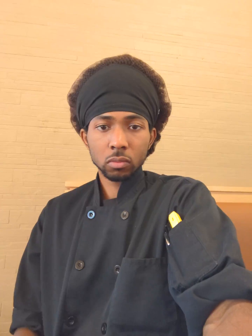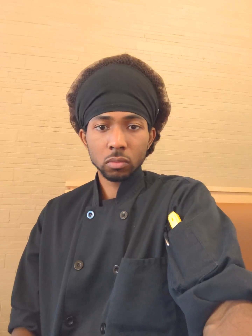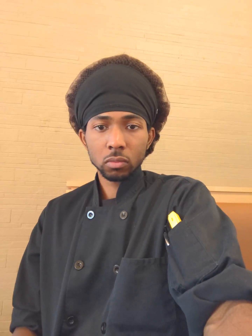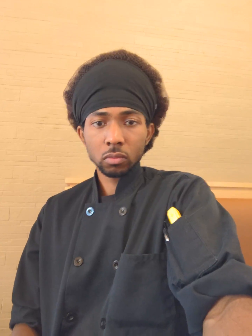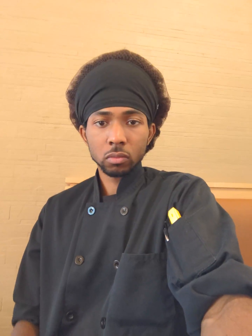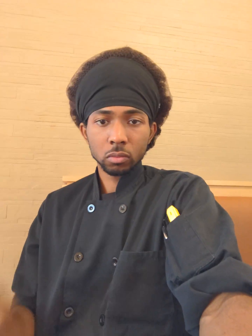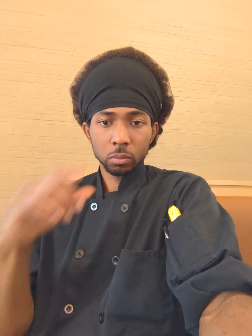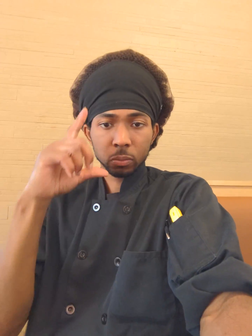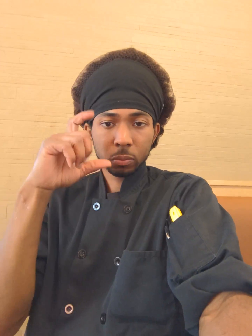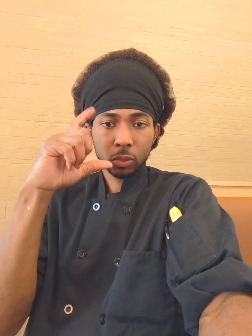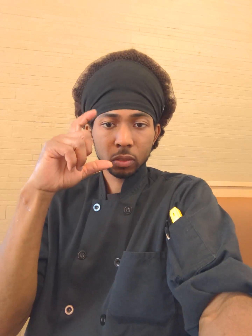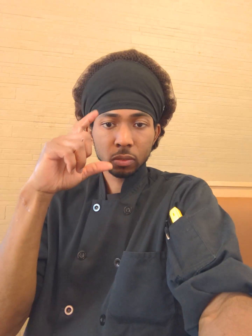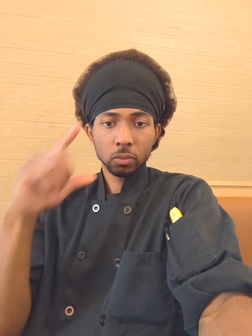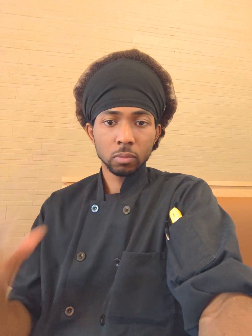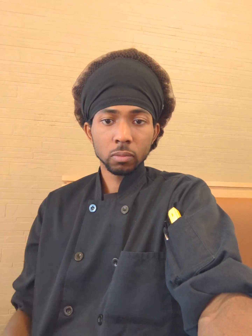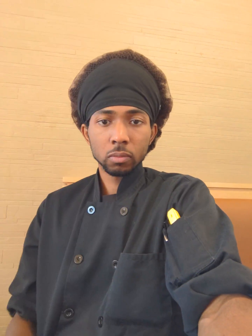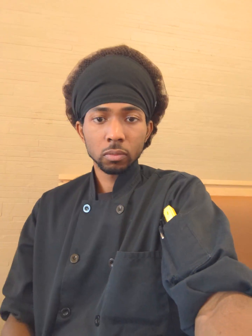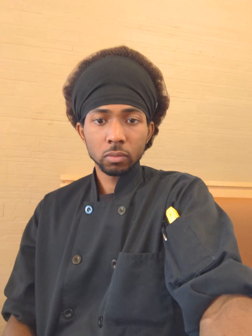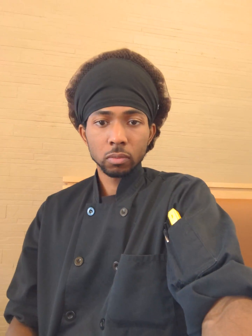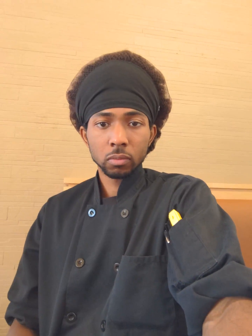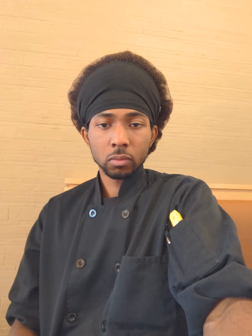camera